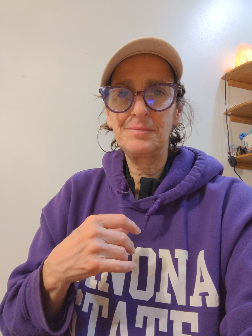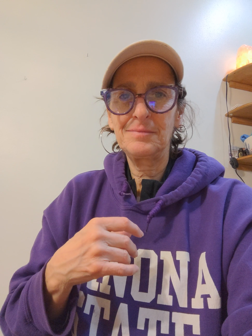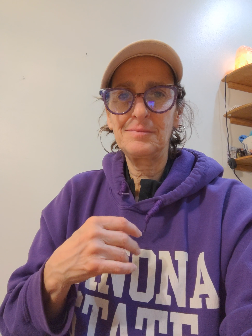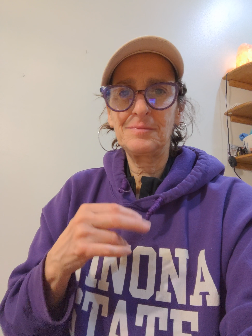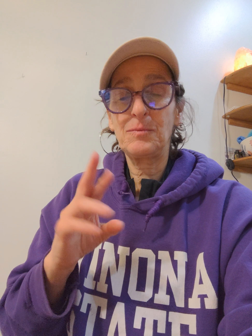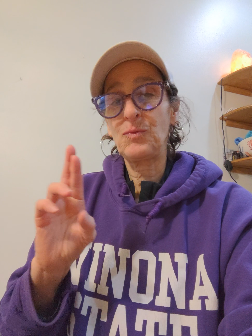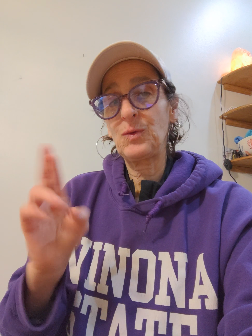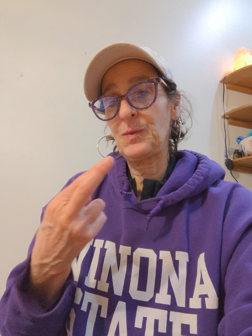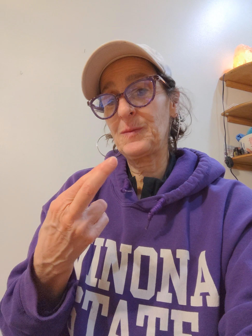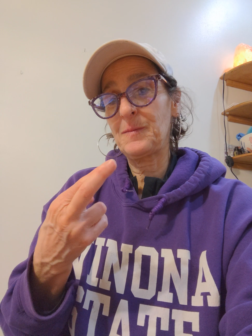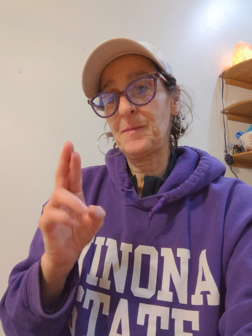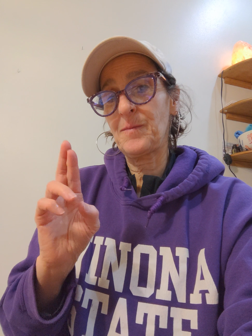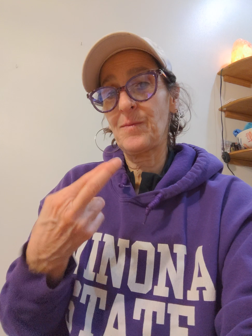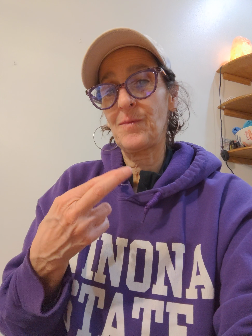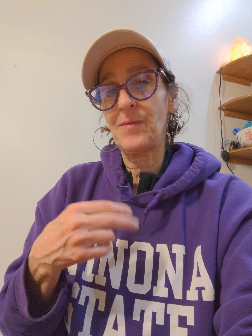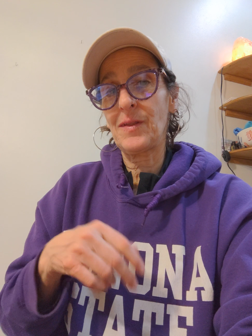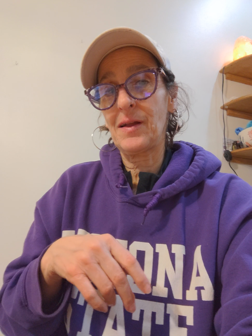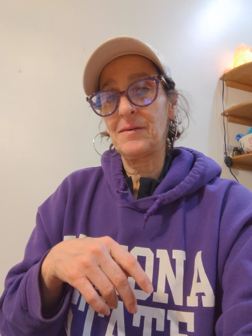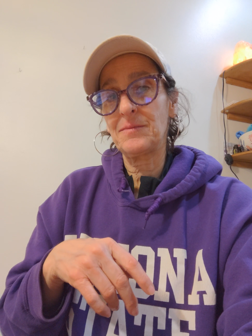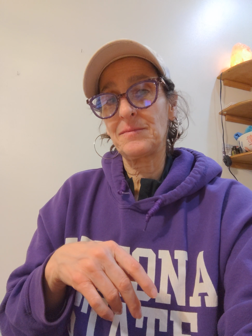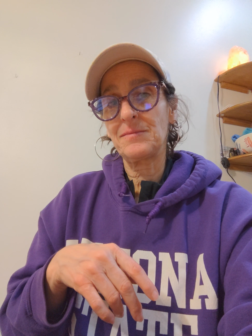room